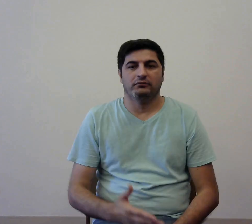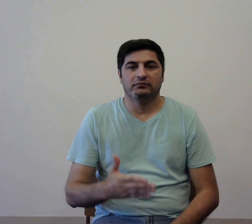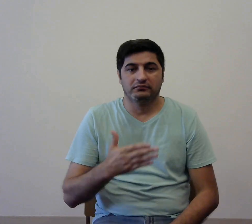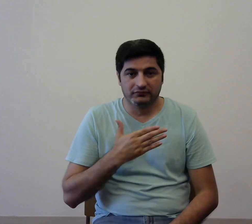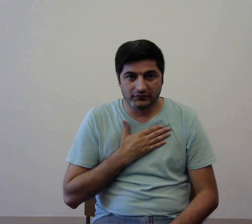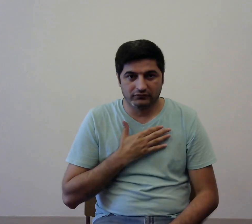mən